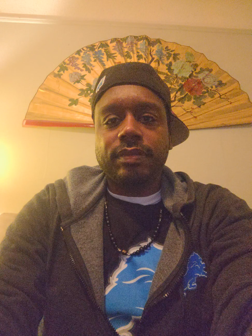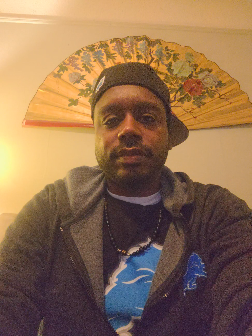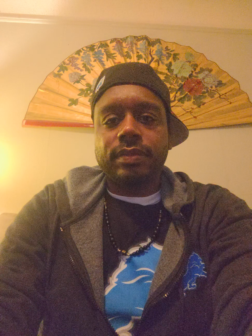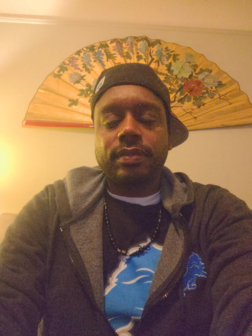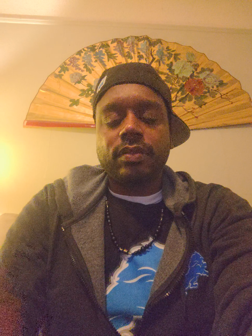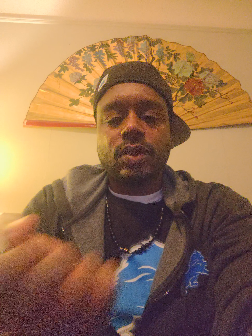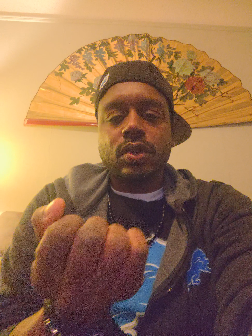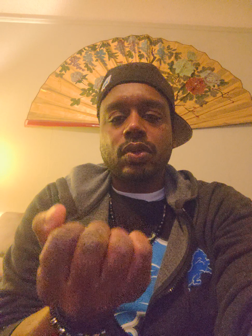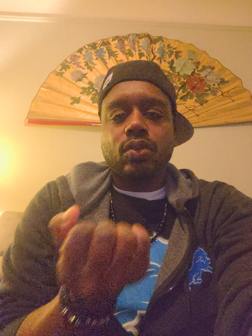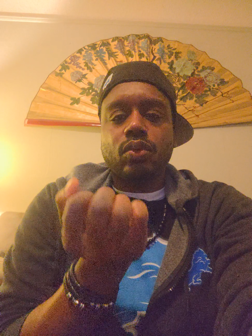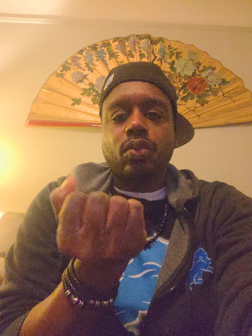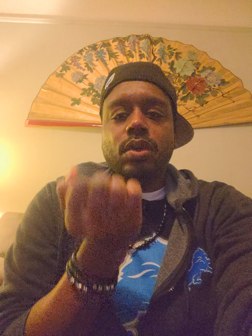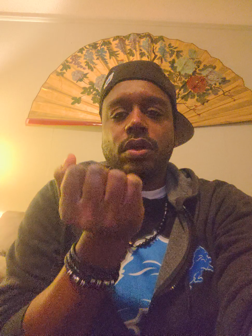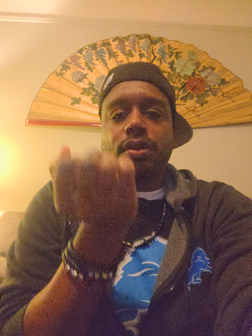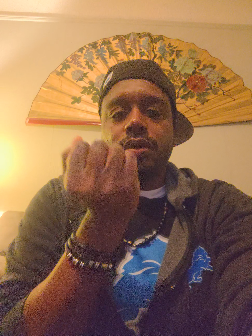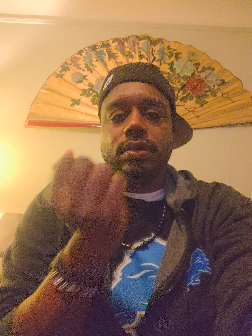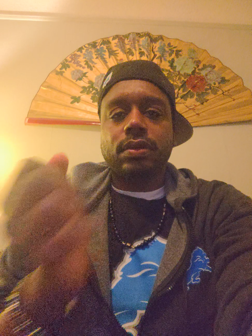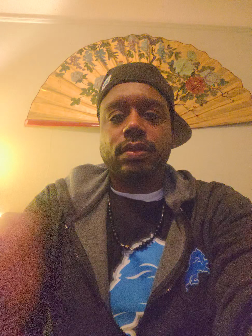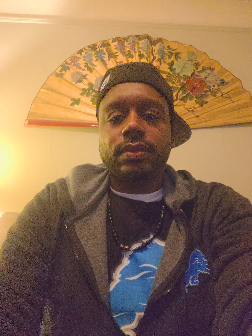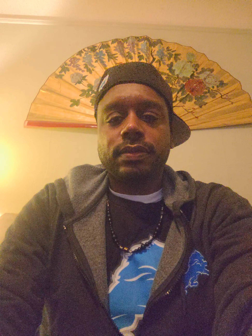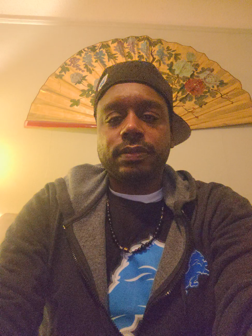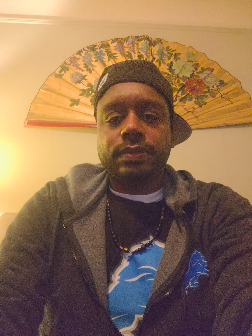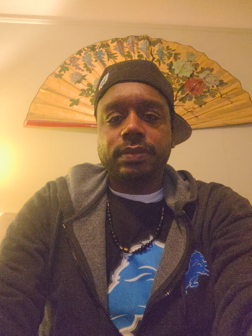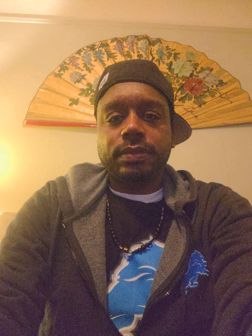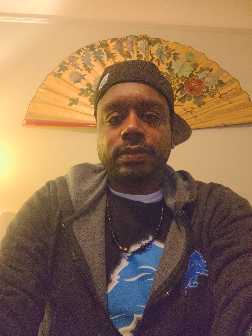drawer